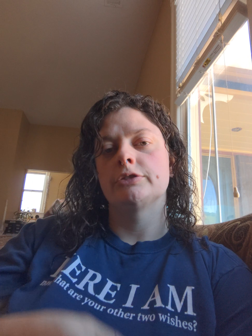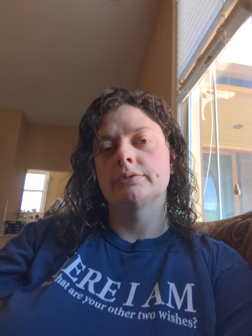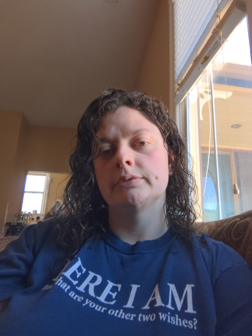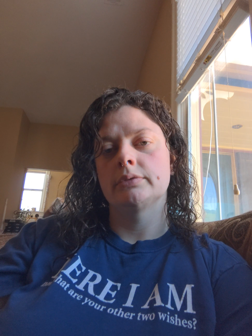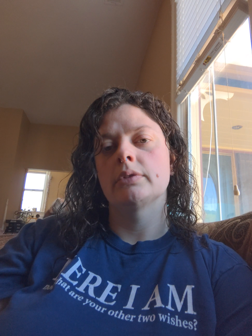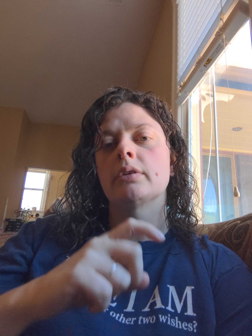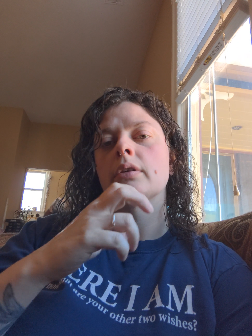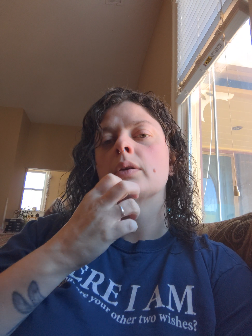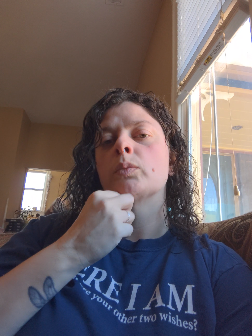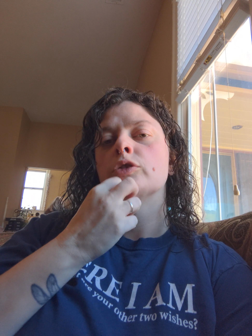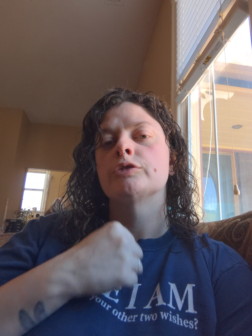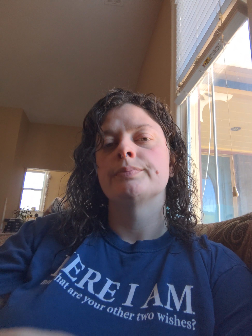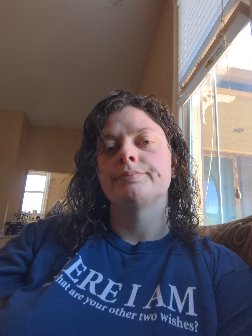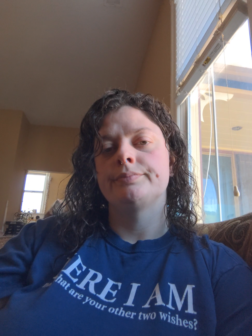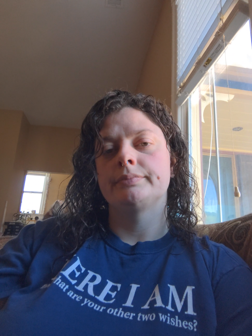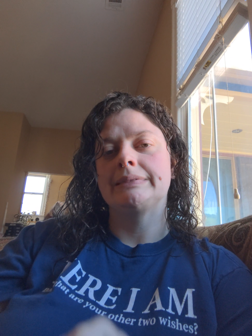underwear